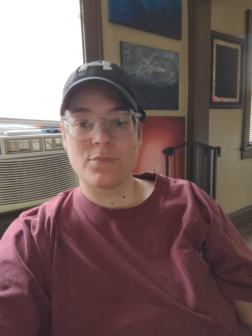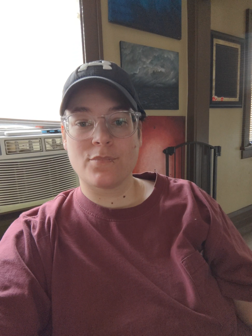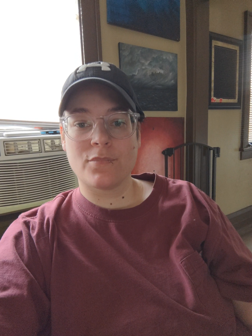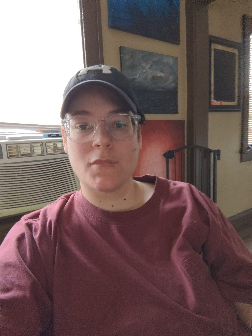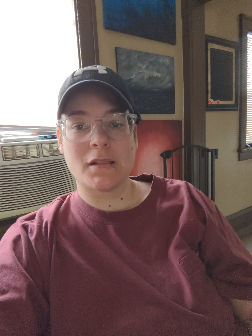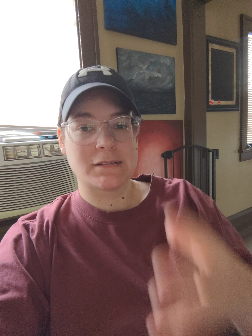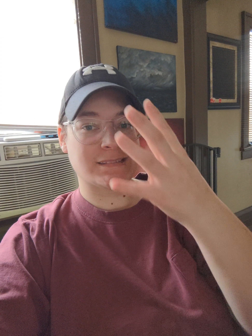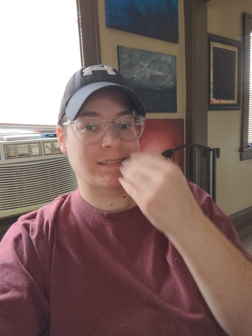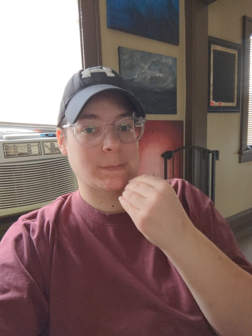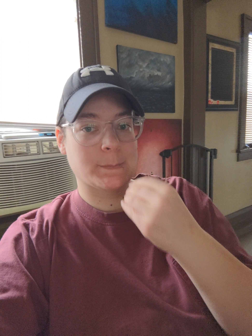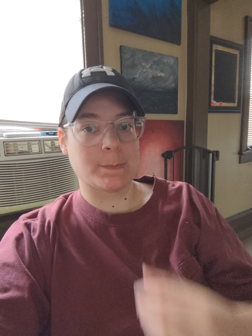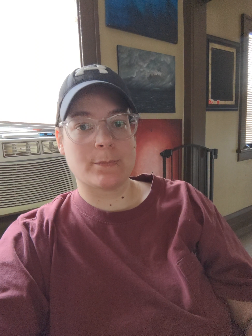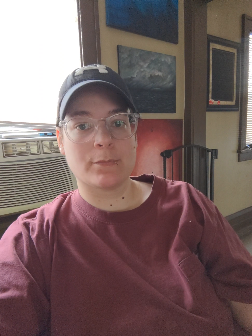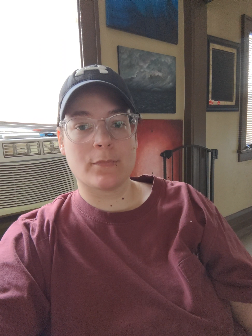sleep